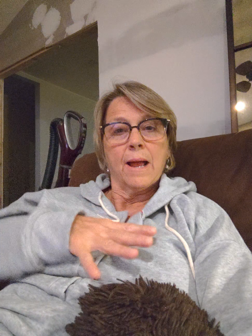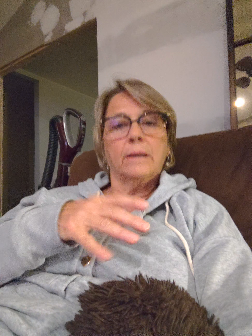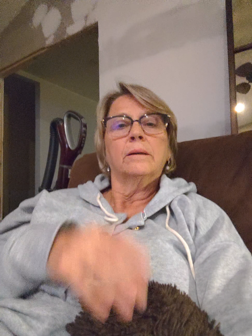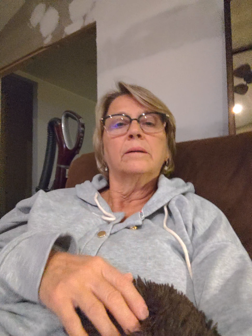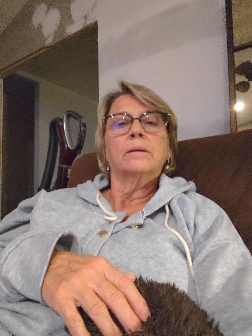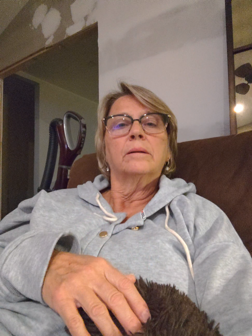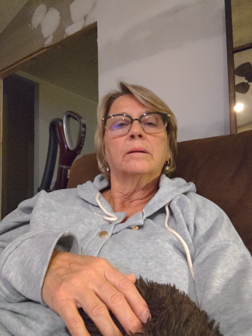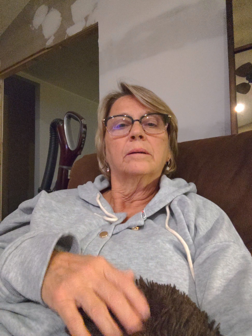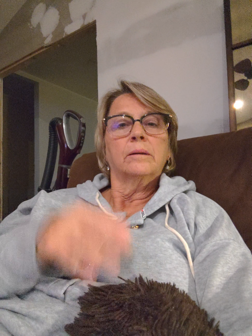man